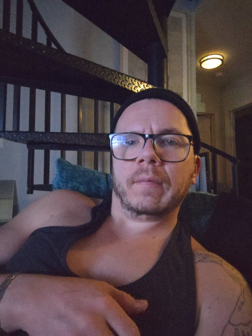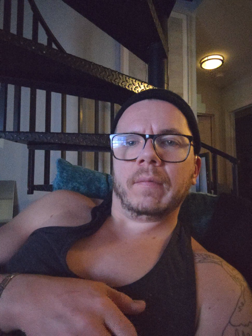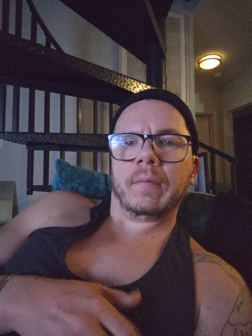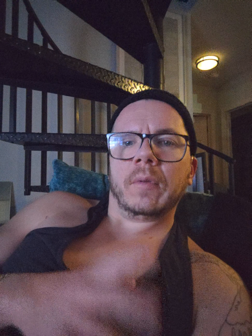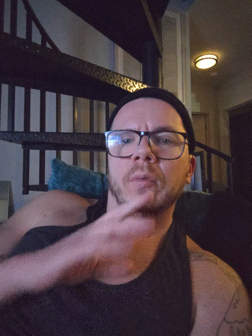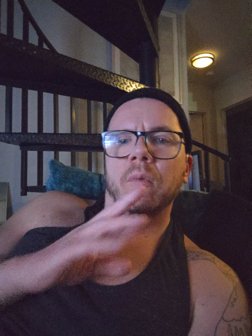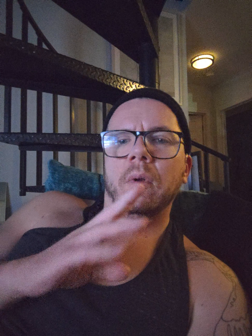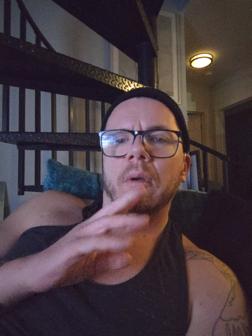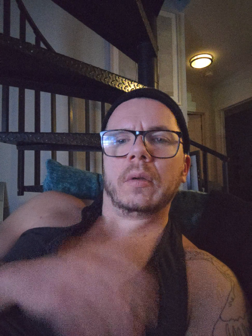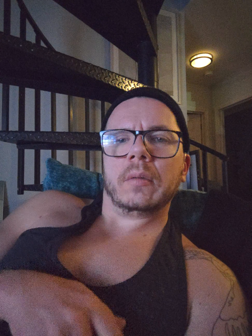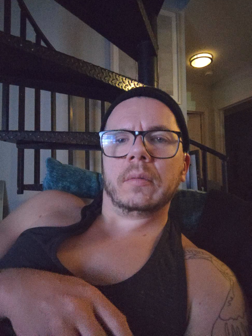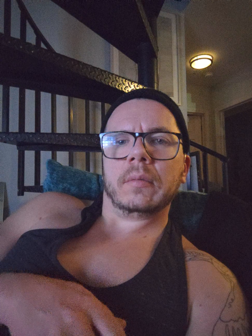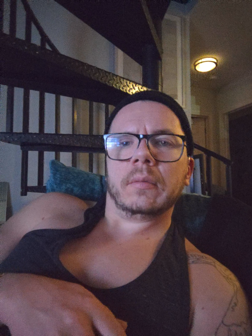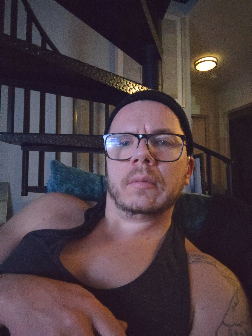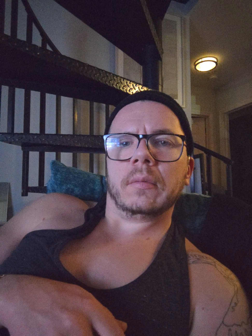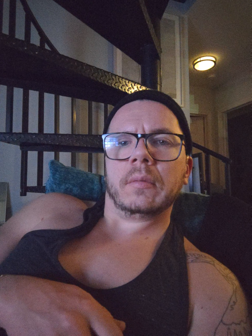talk